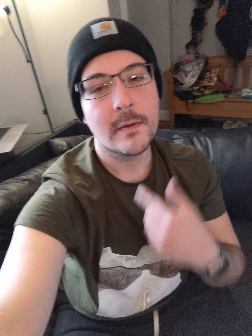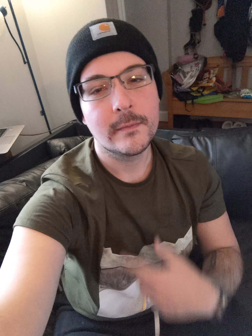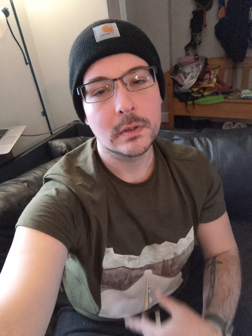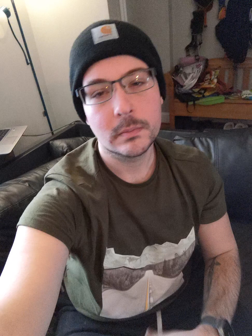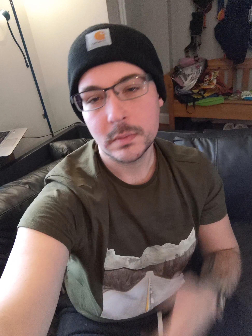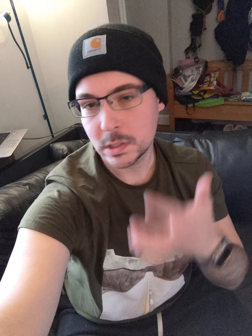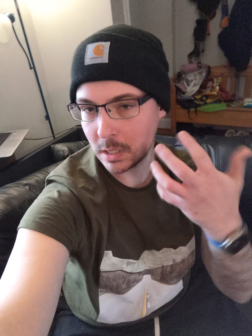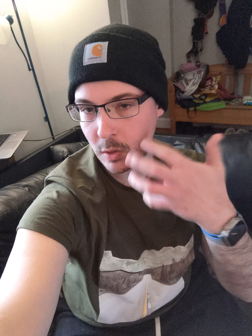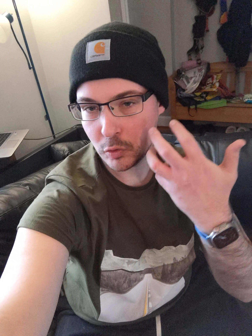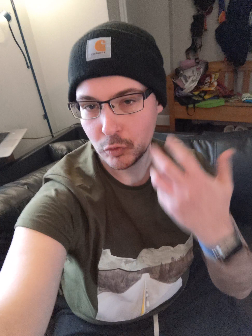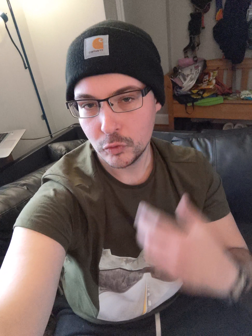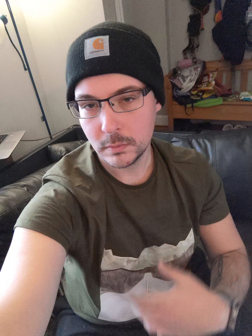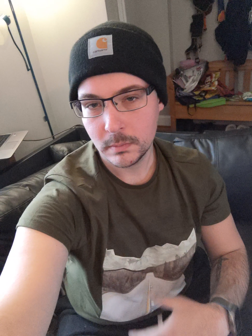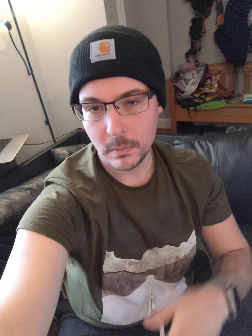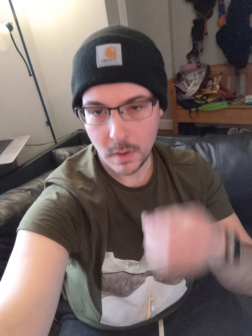tiger